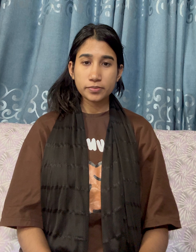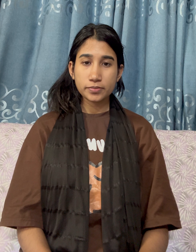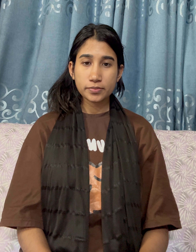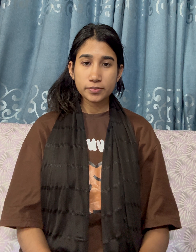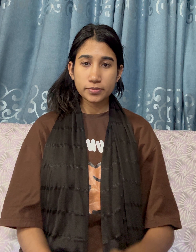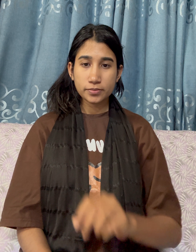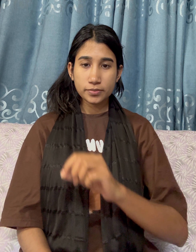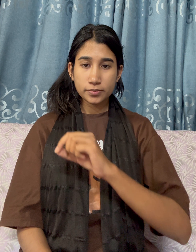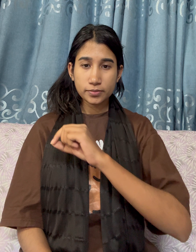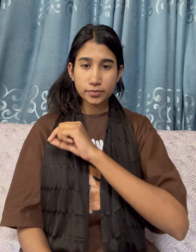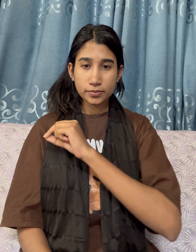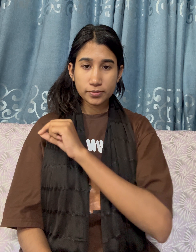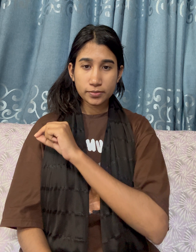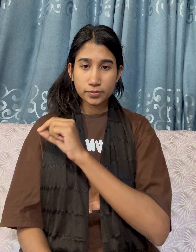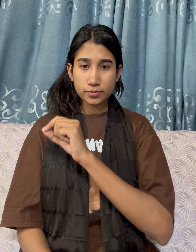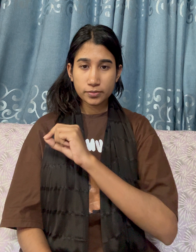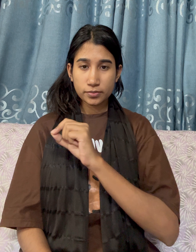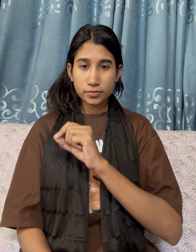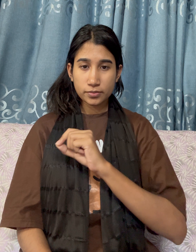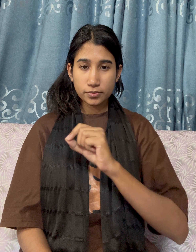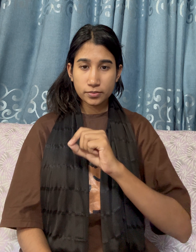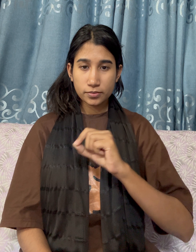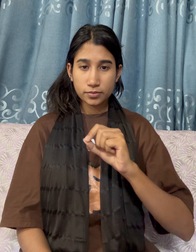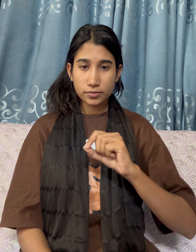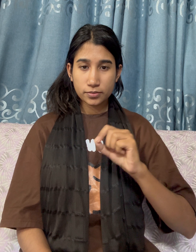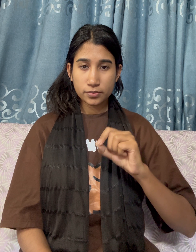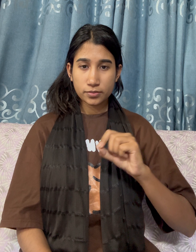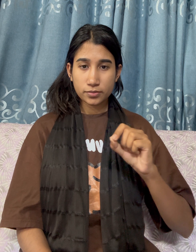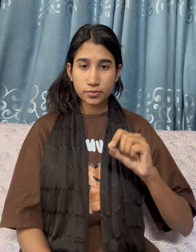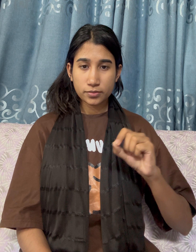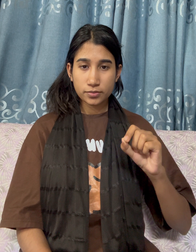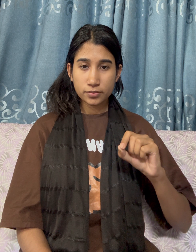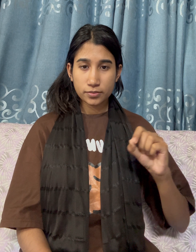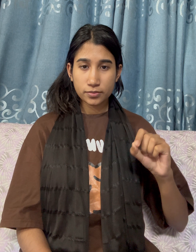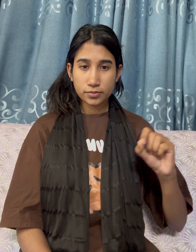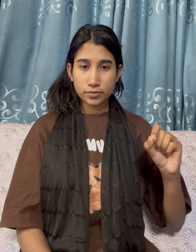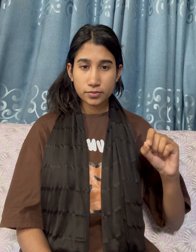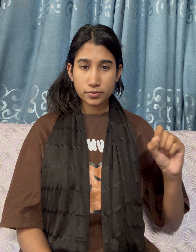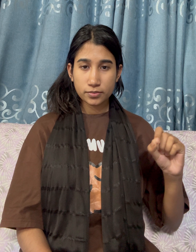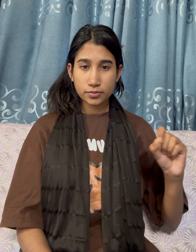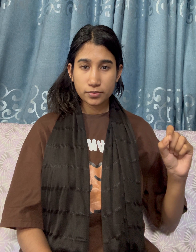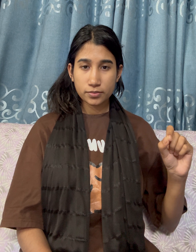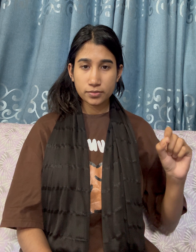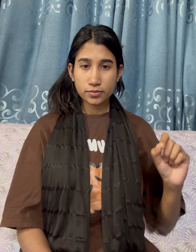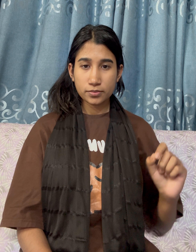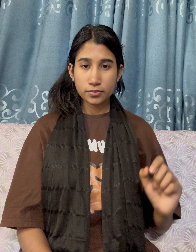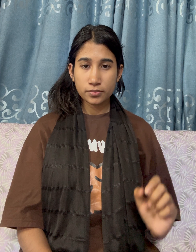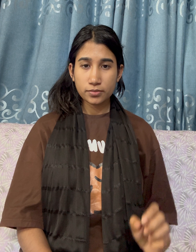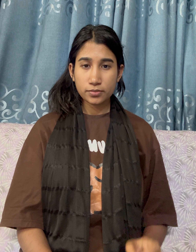কলম